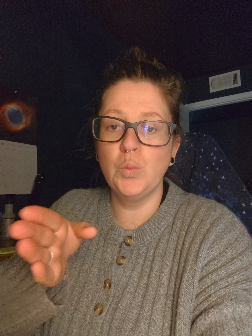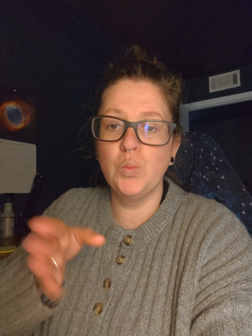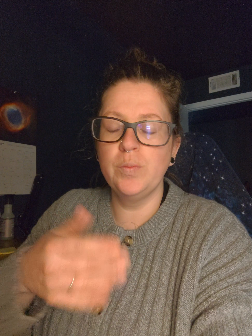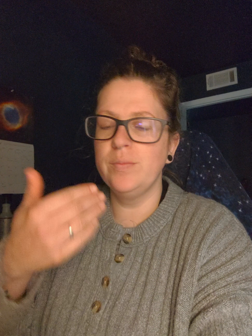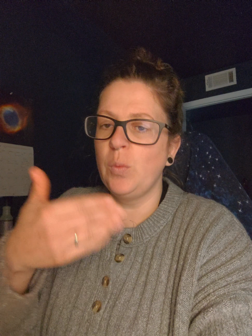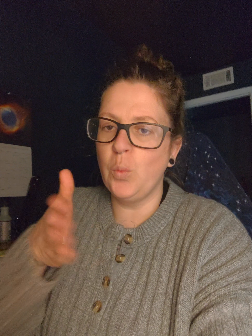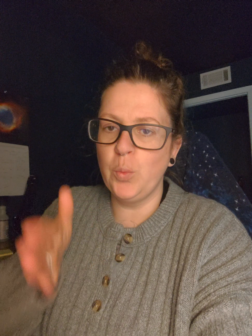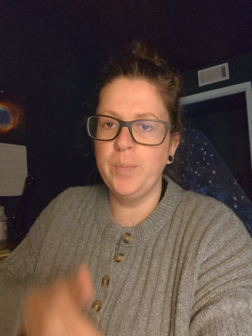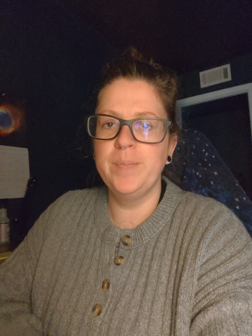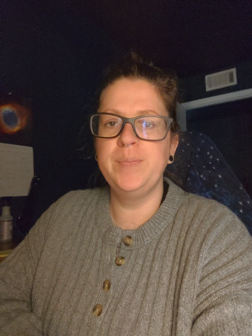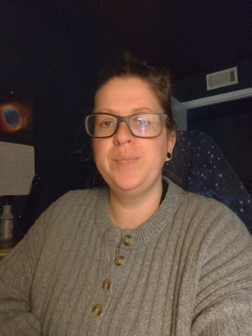room